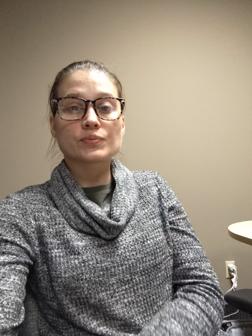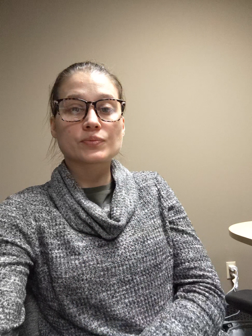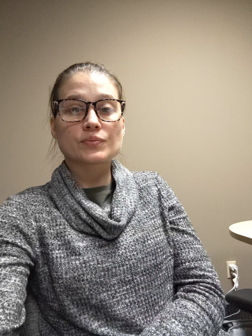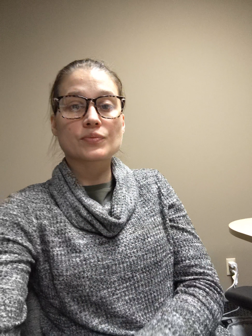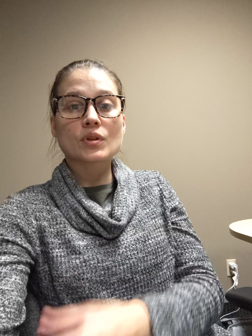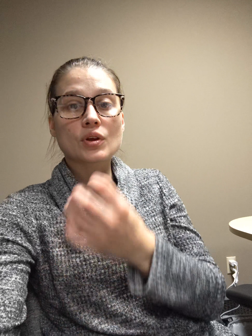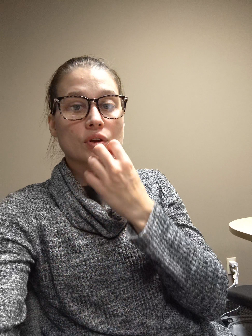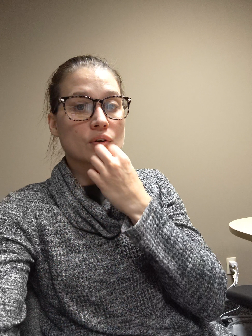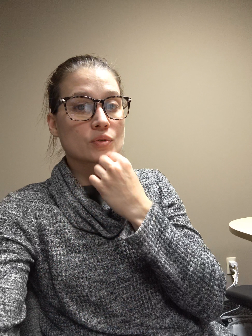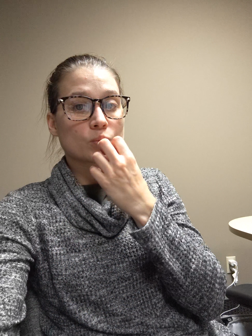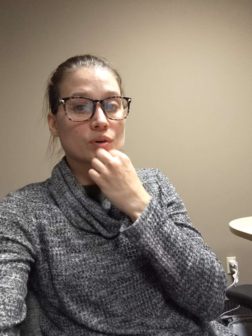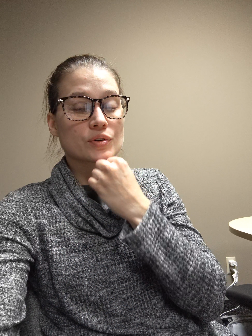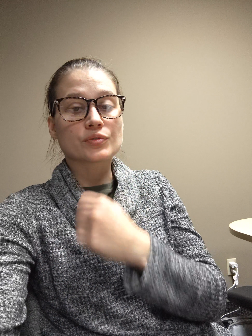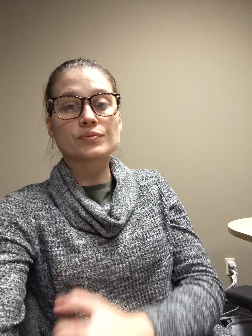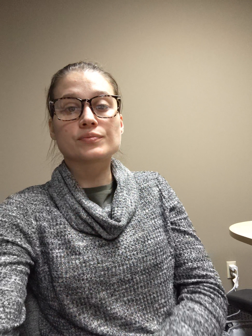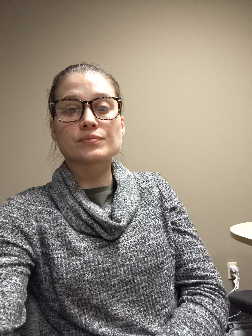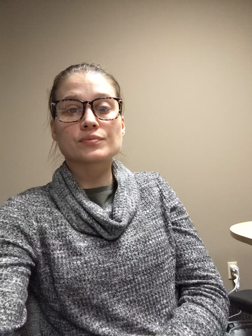underwear